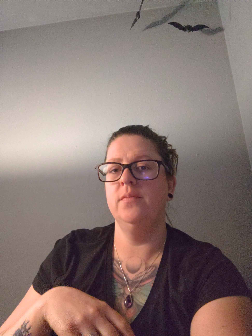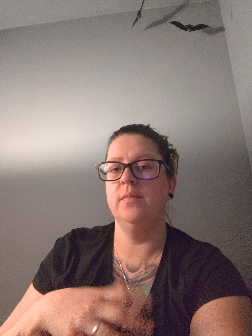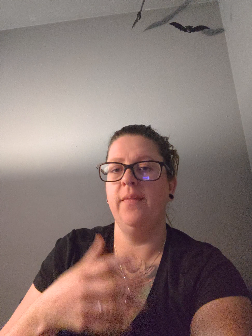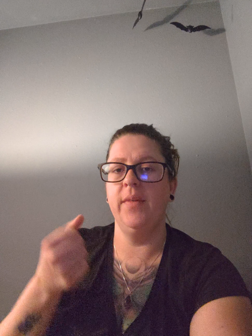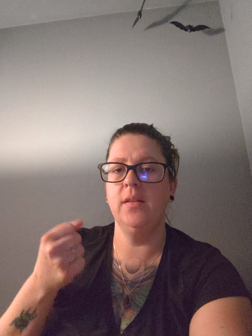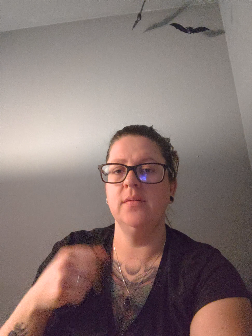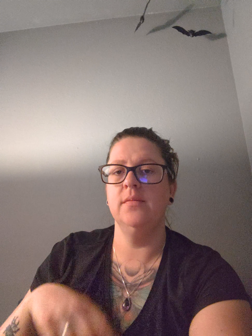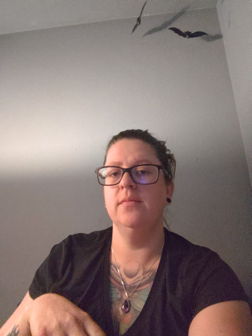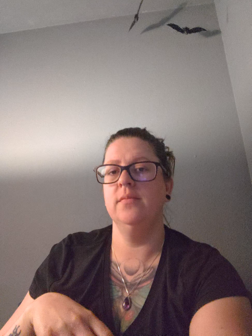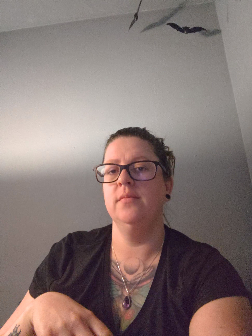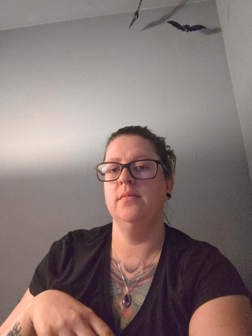fast